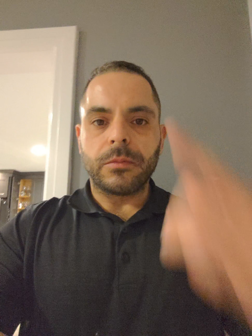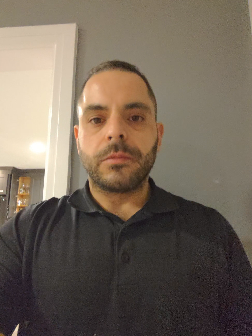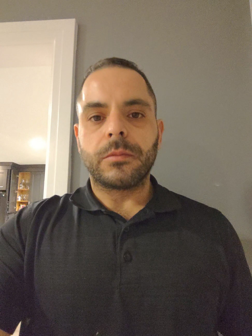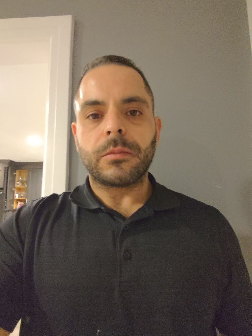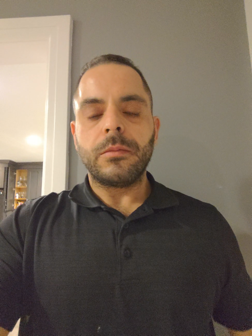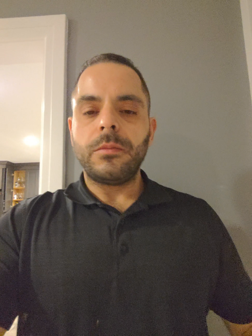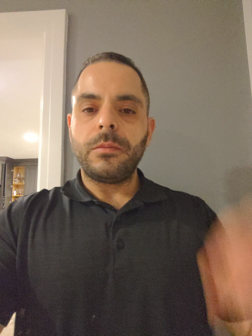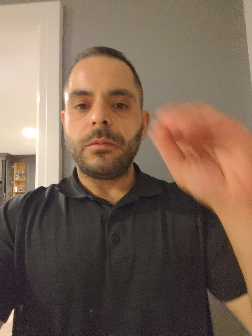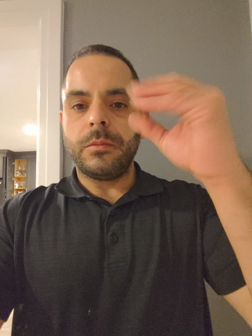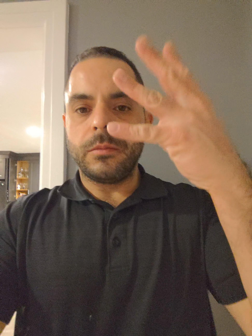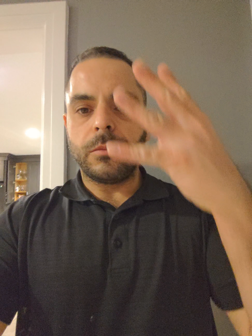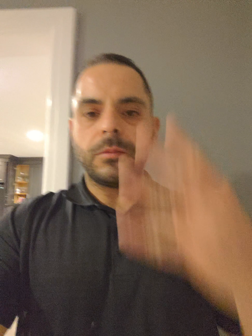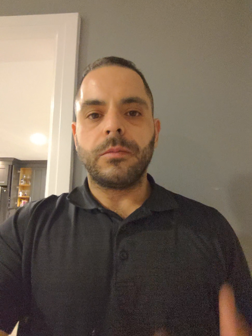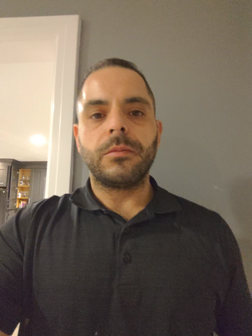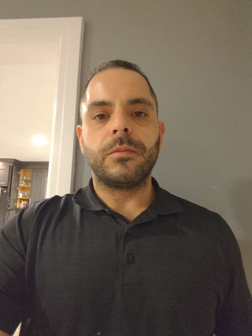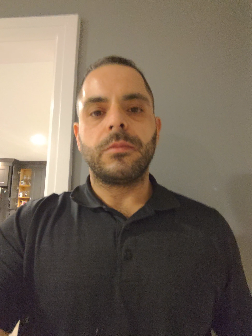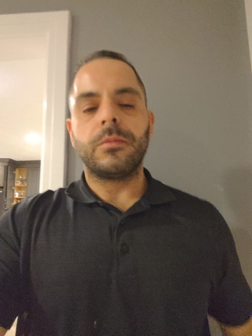sun